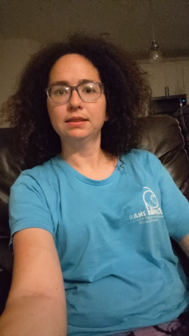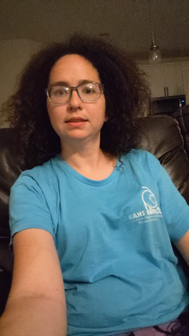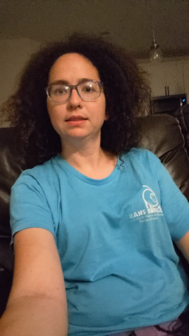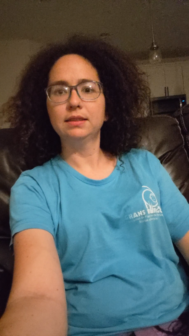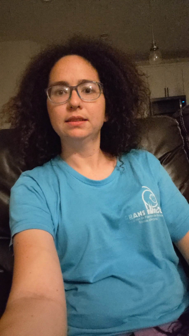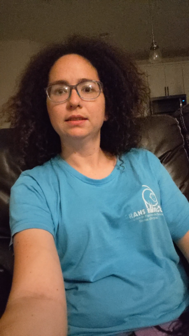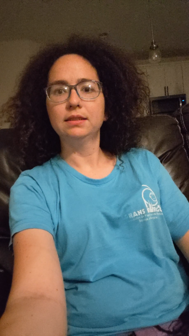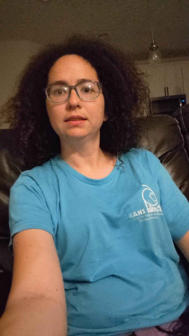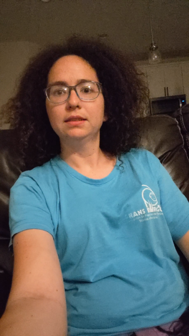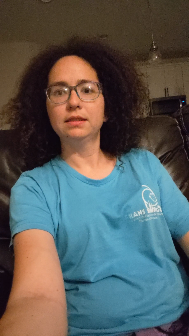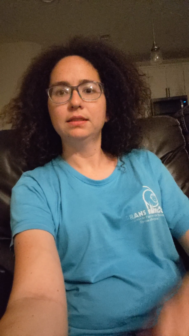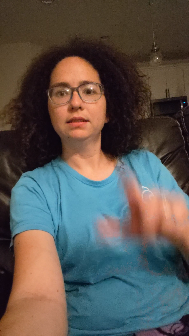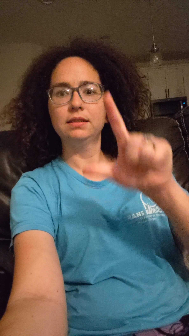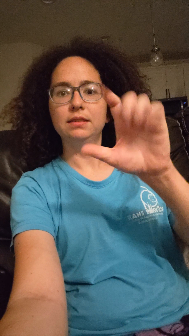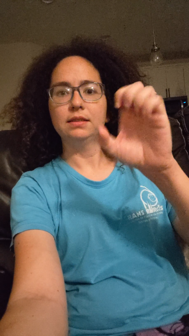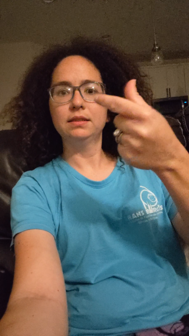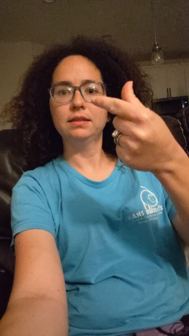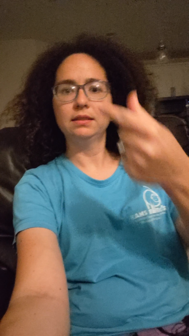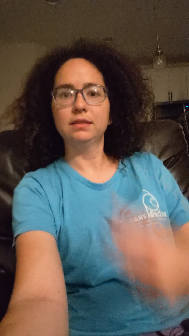leg